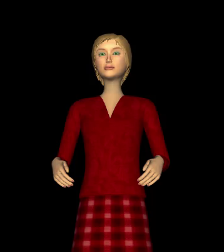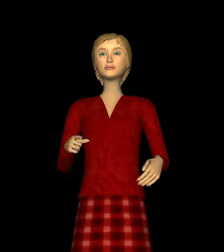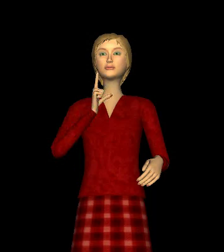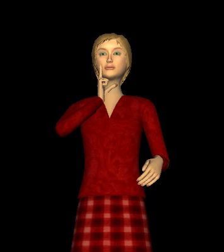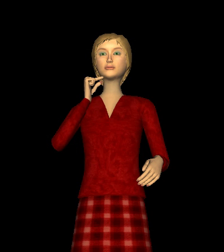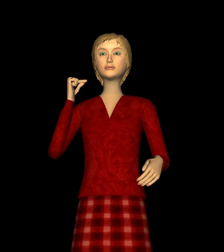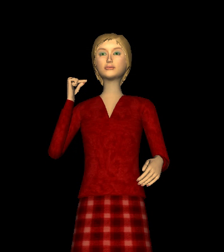رجل